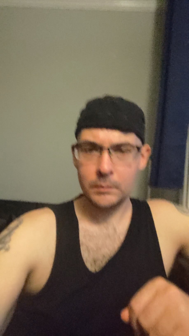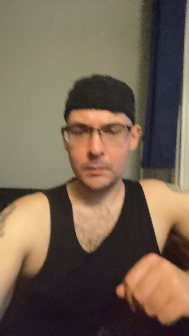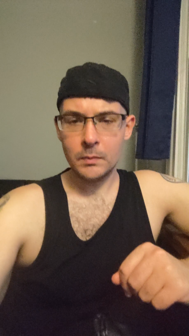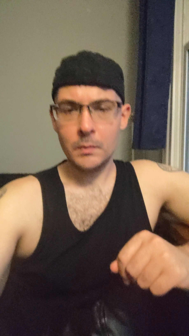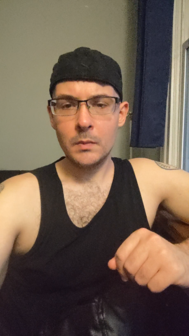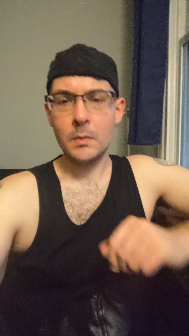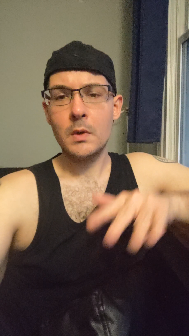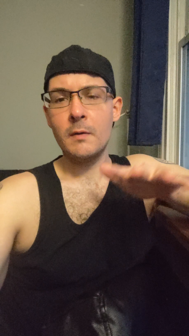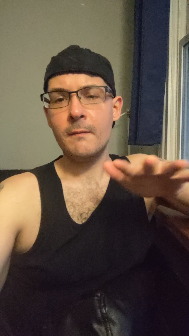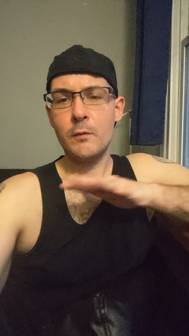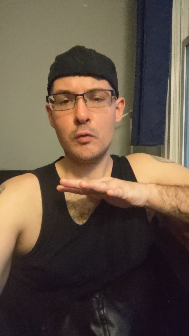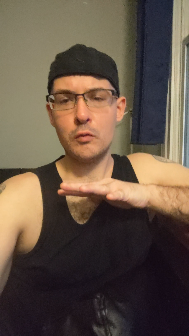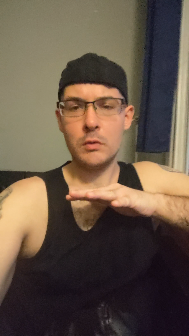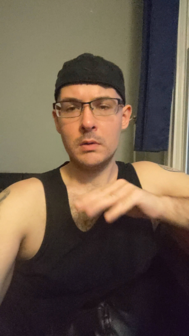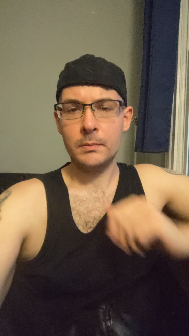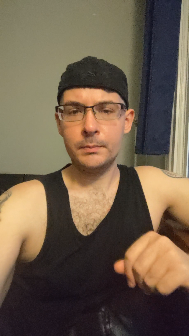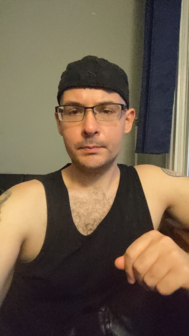full